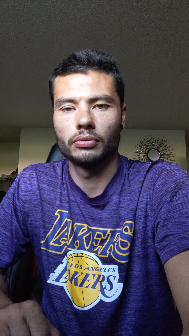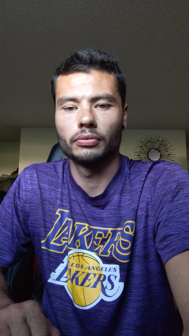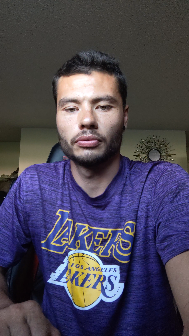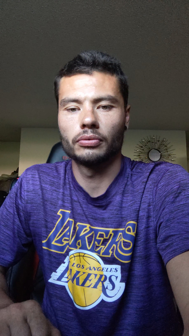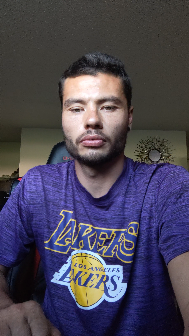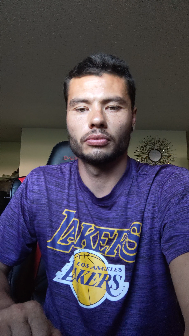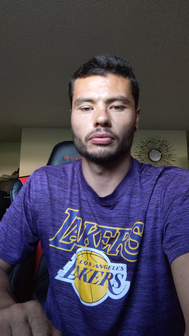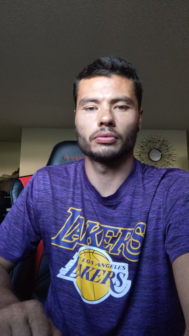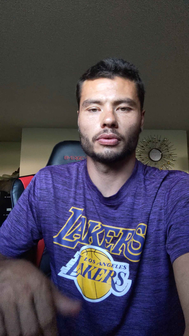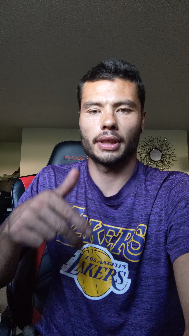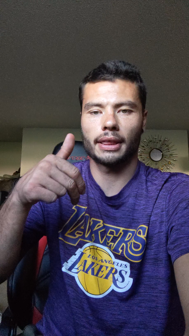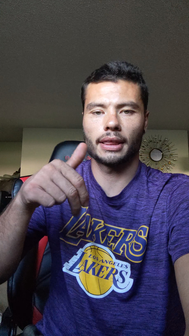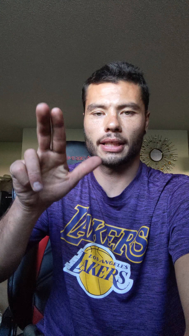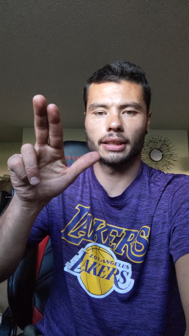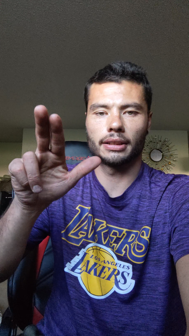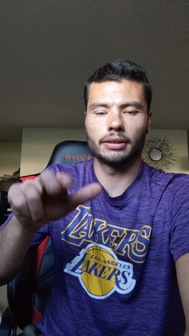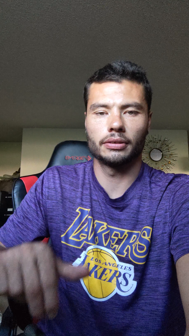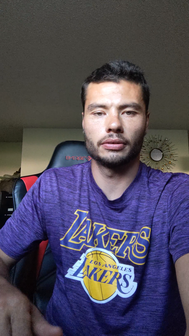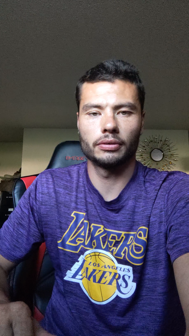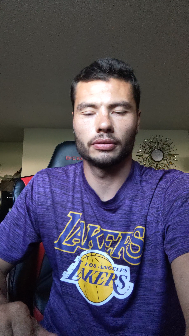lick